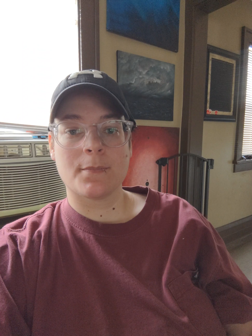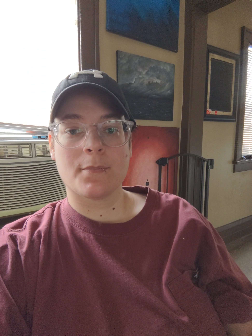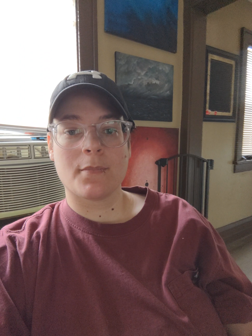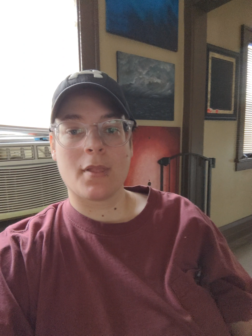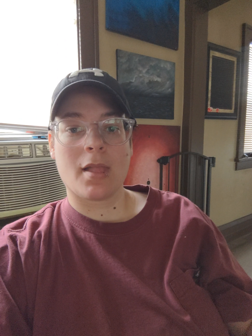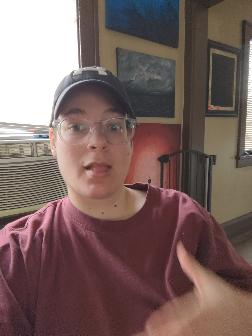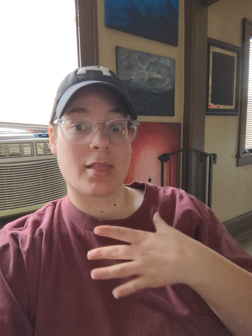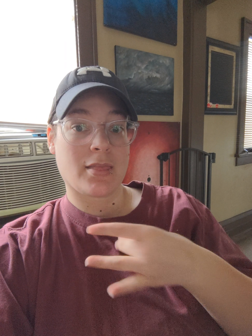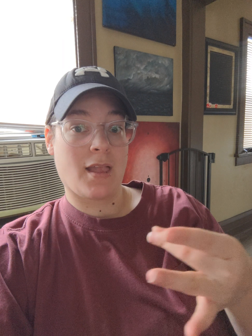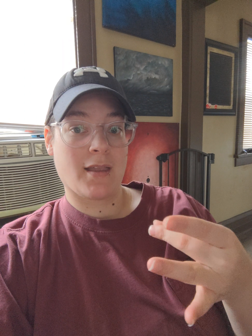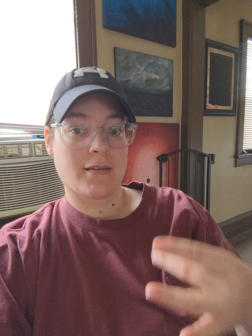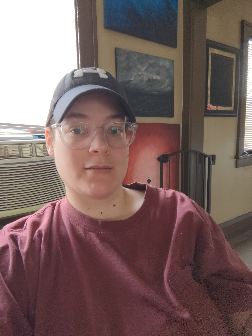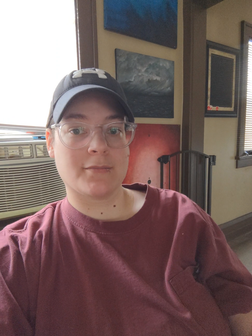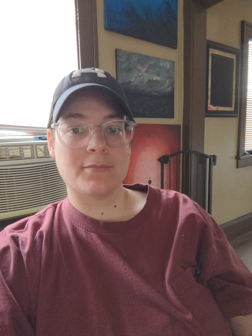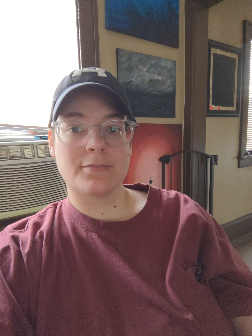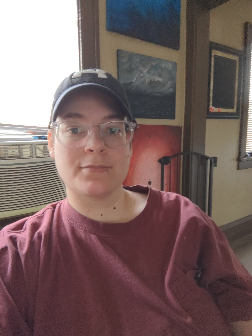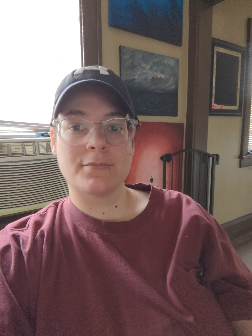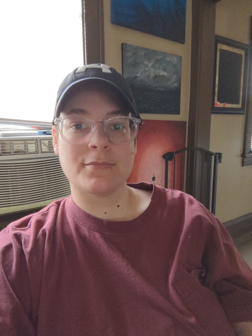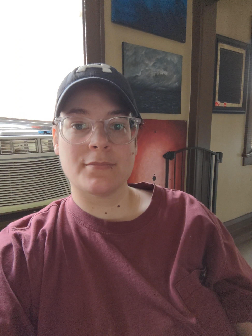like